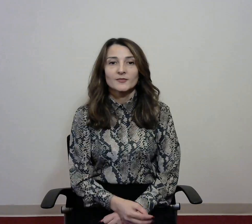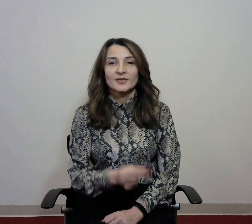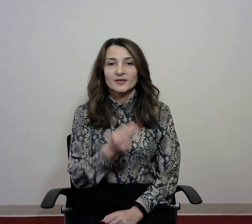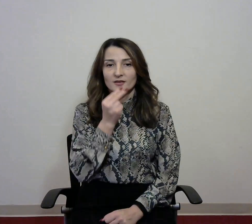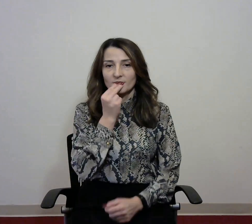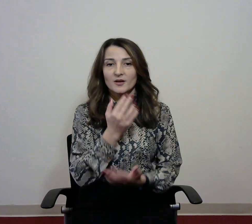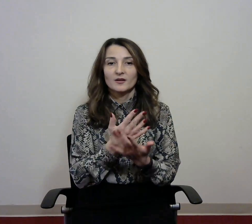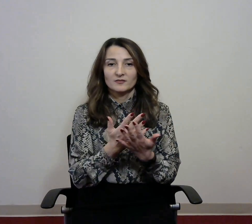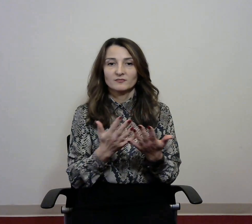ərzaq